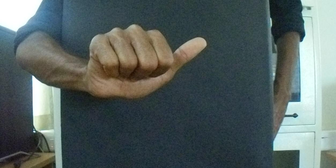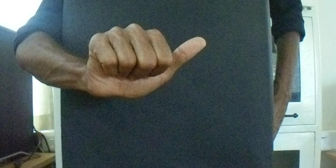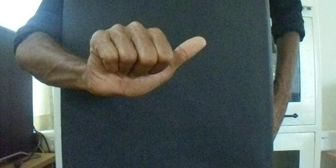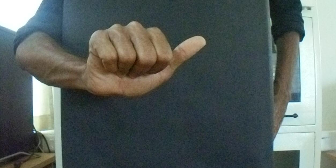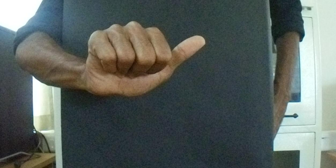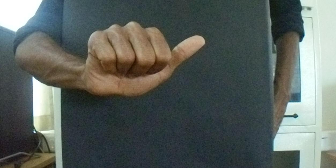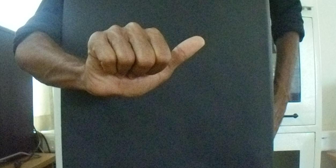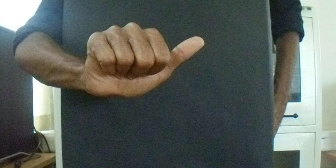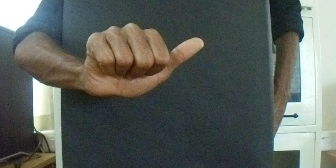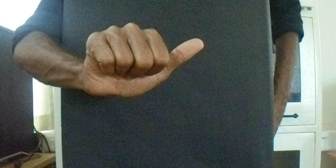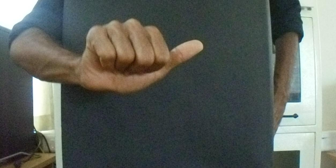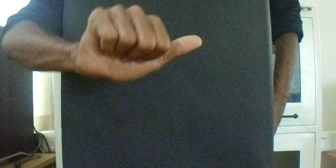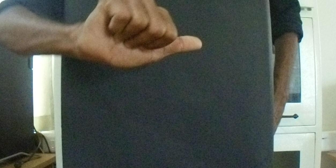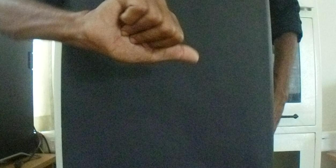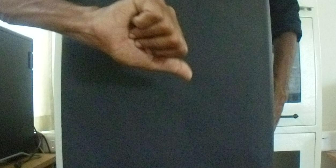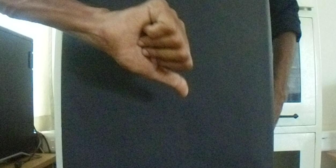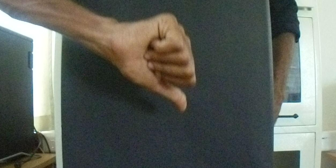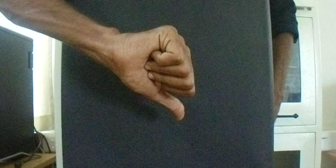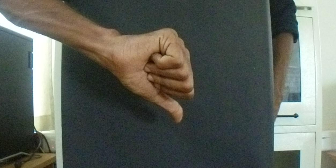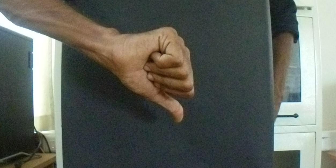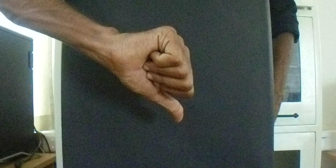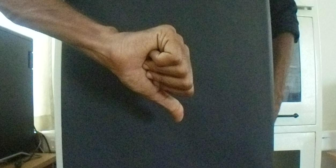lose